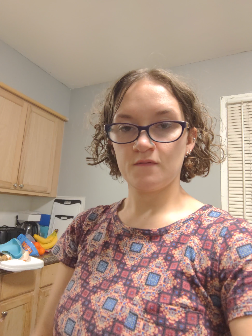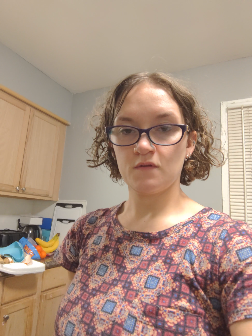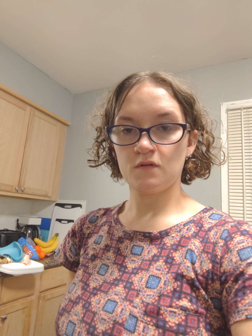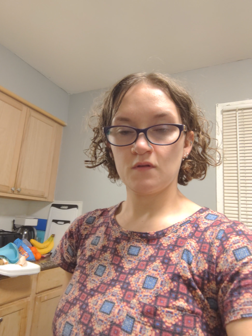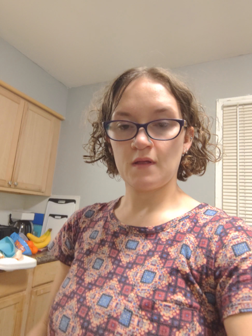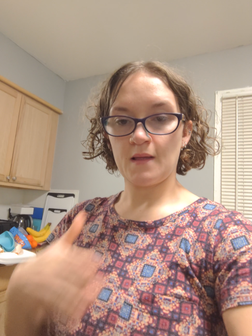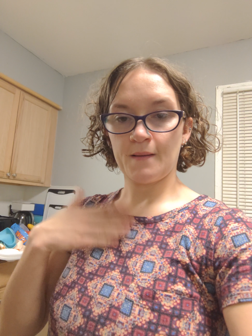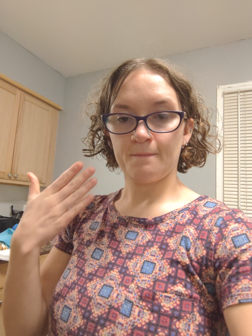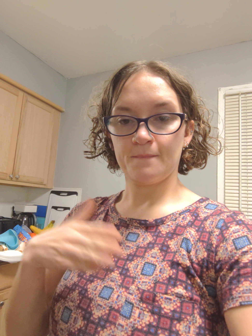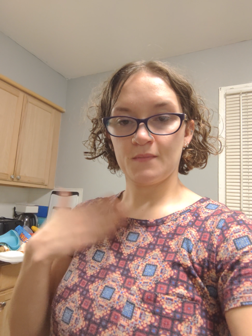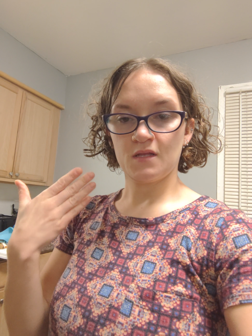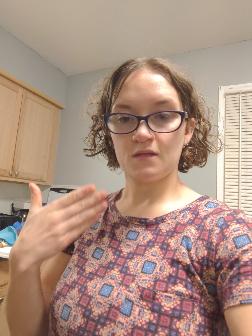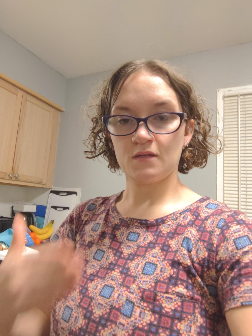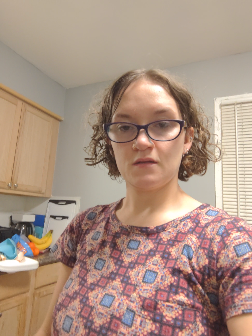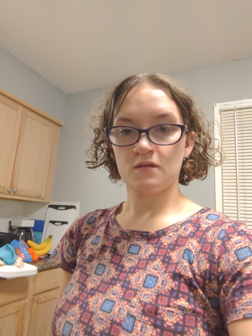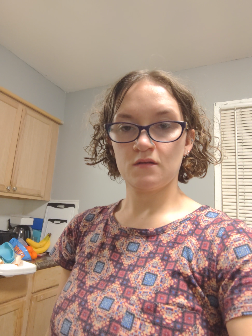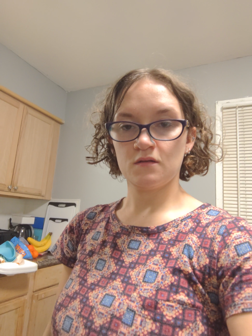happy